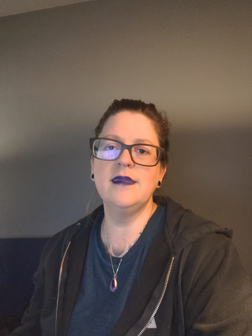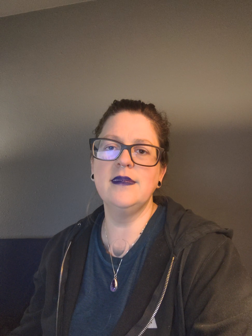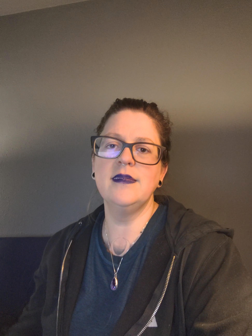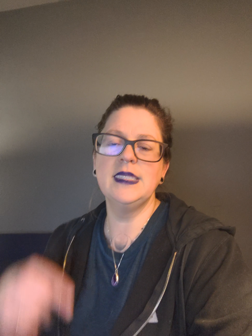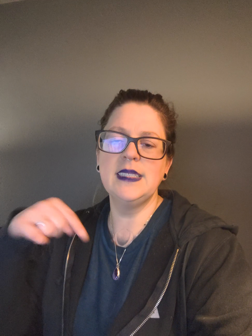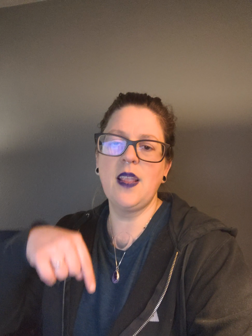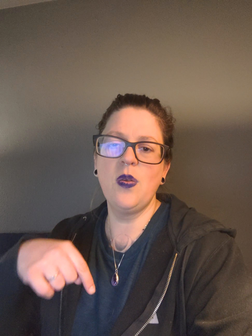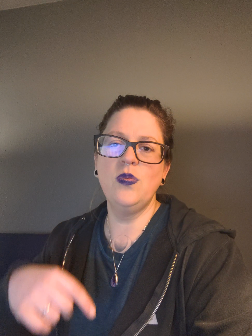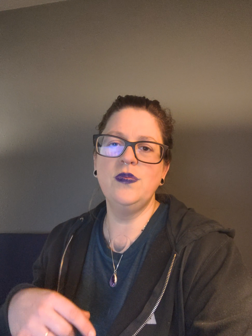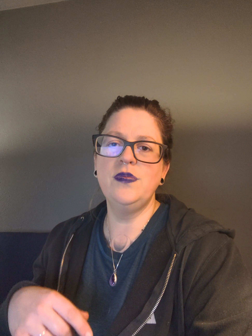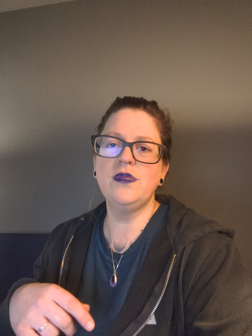down